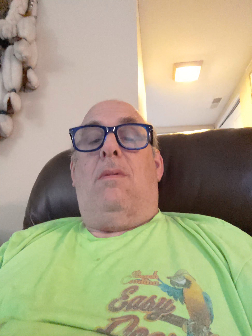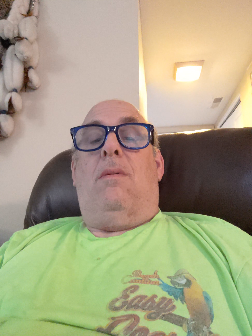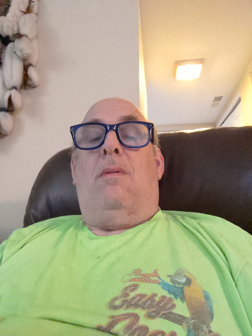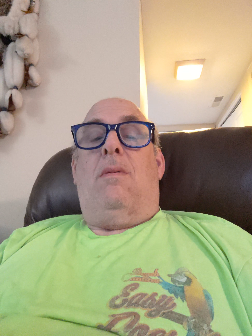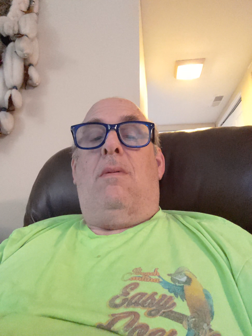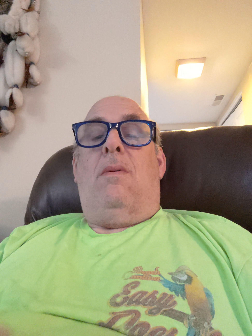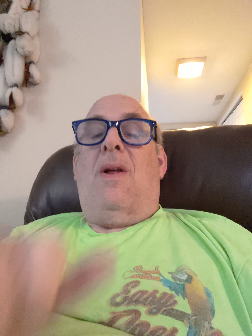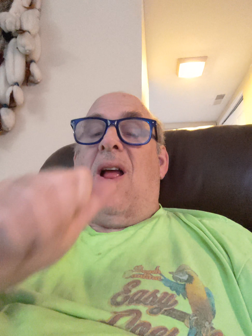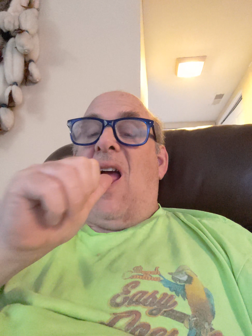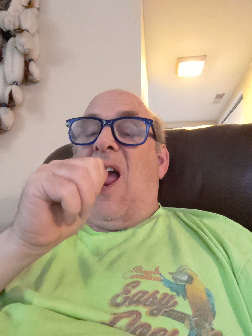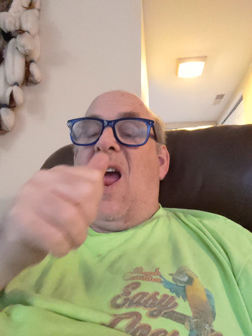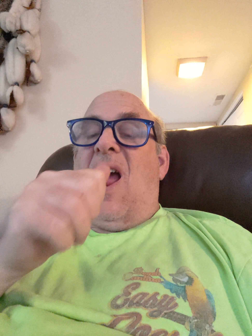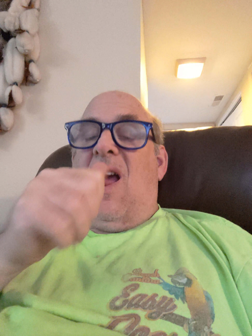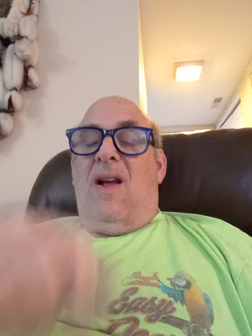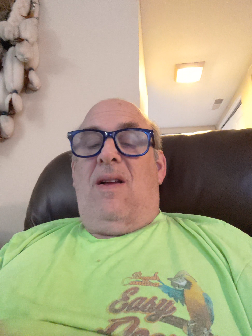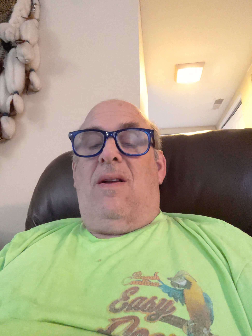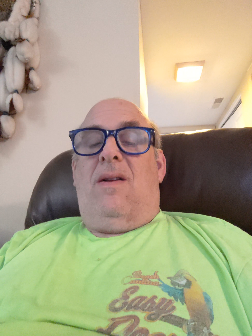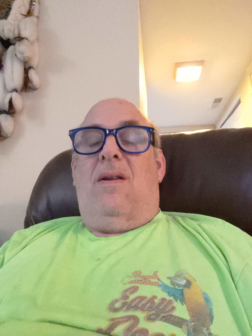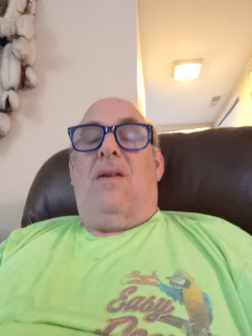nuts